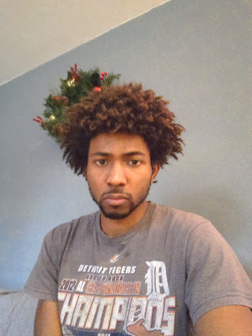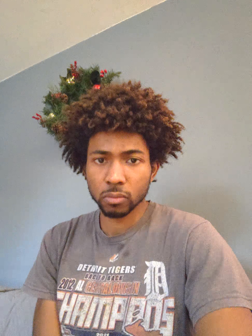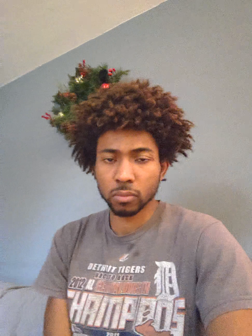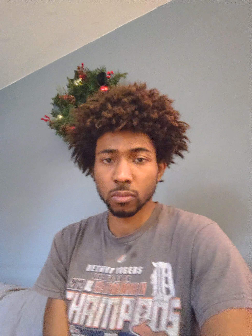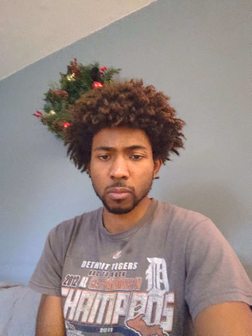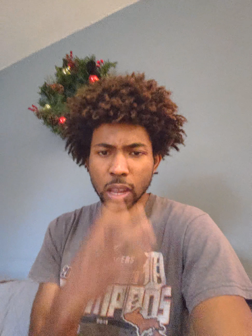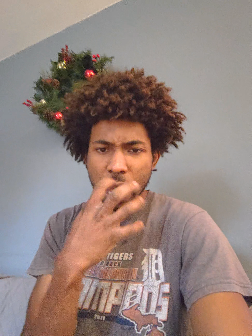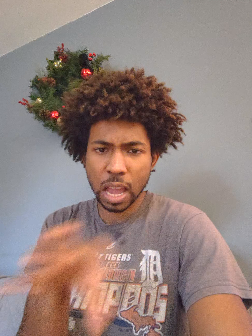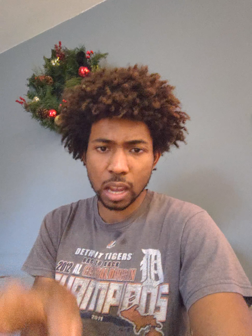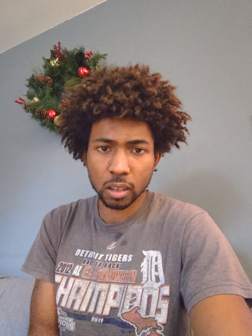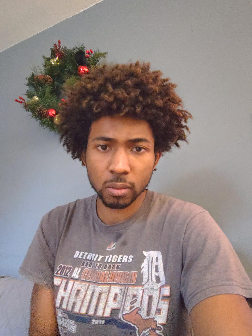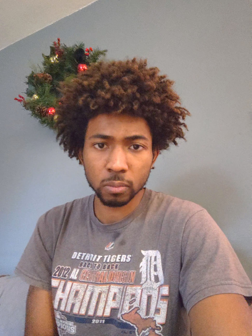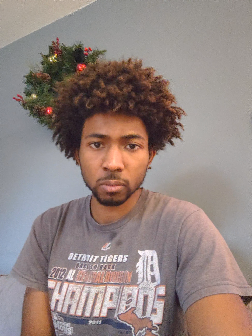hot